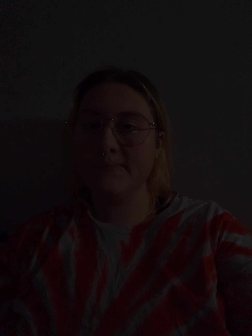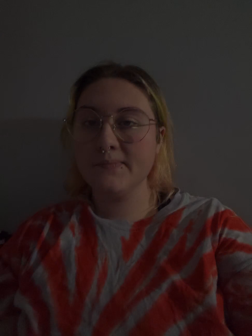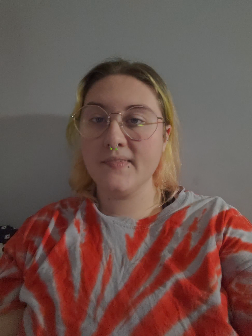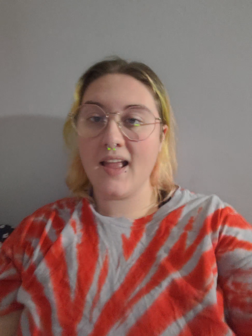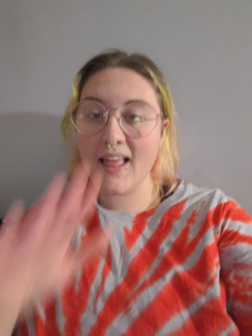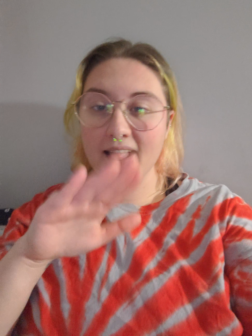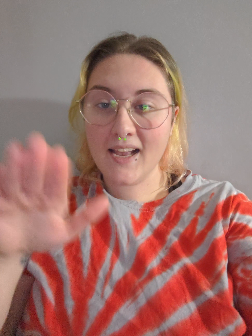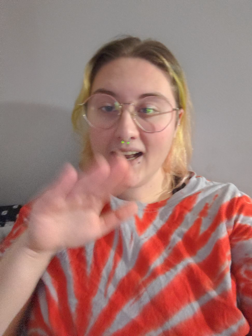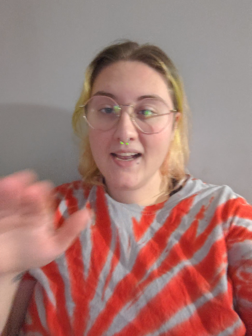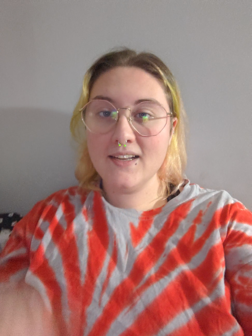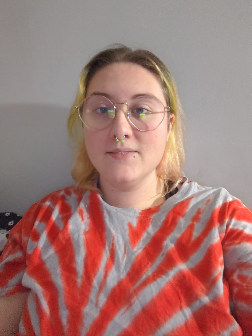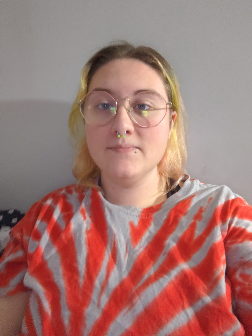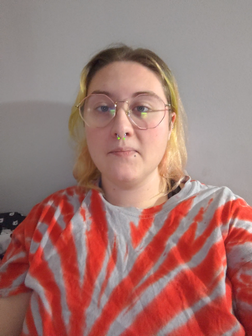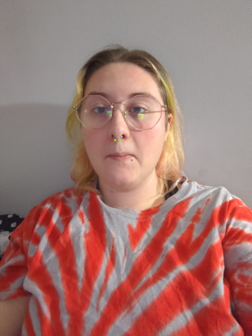clean